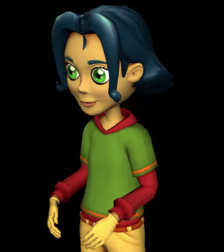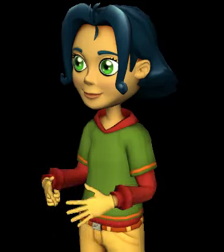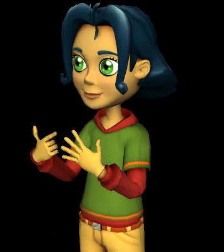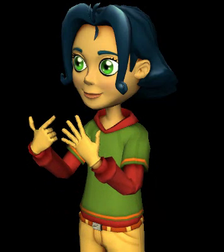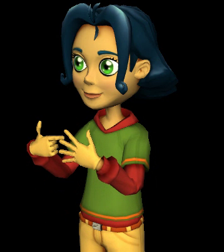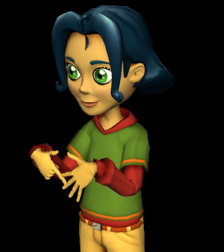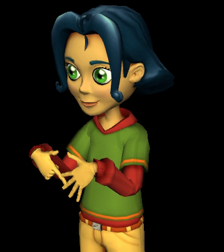17